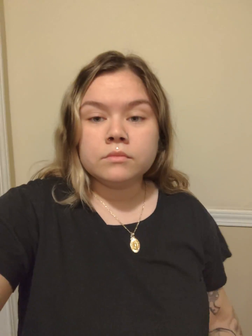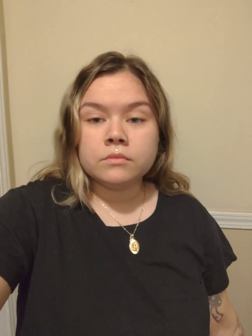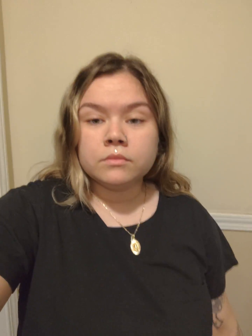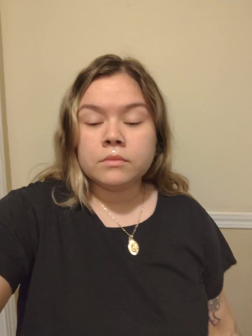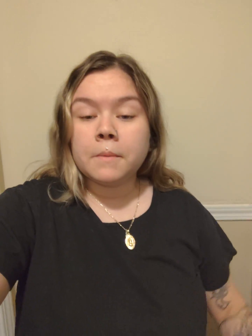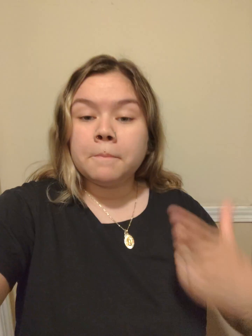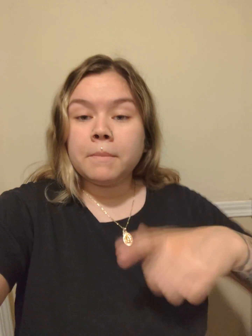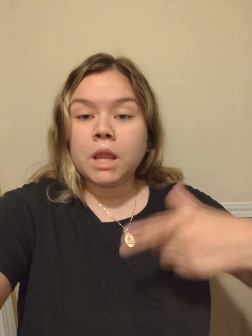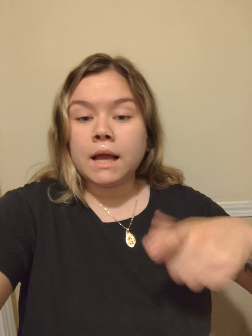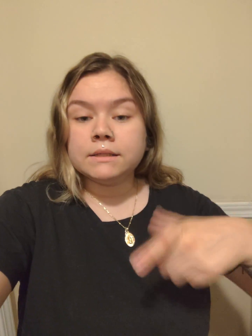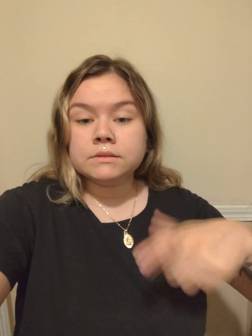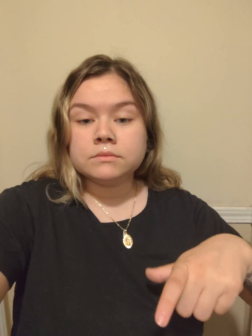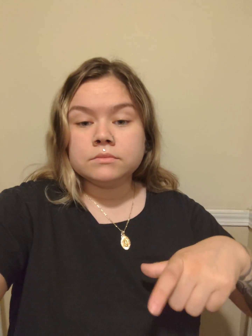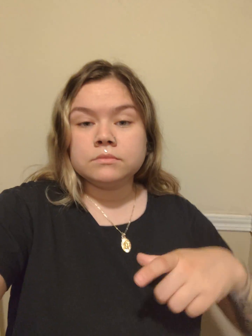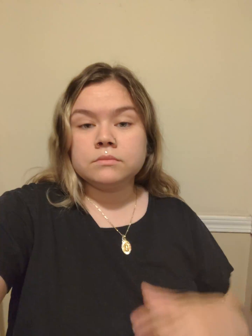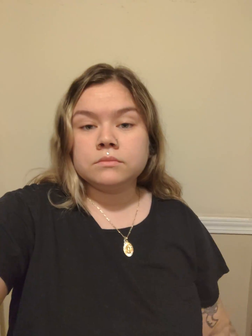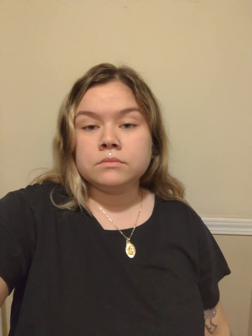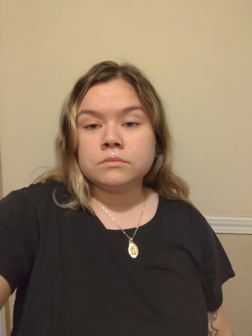plate